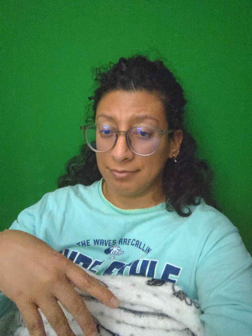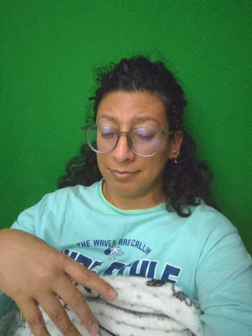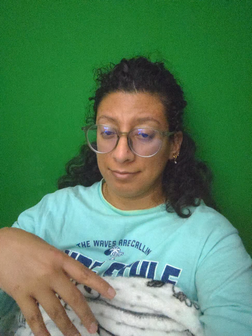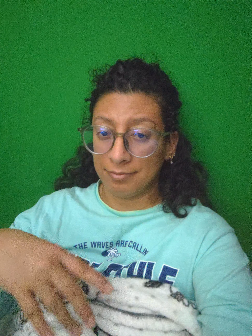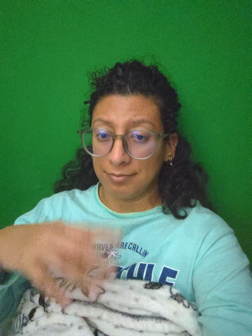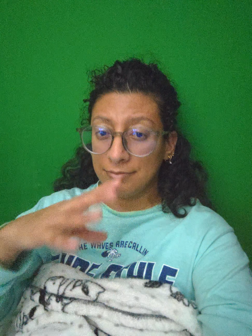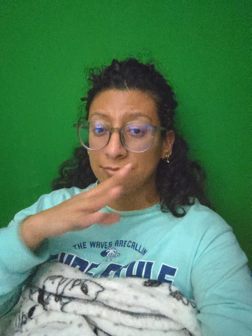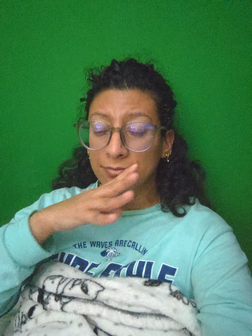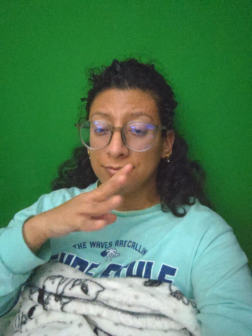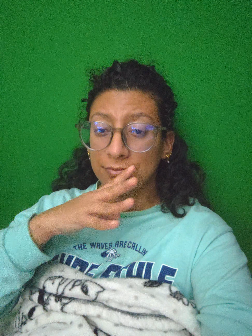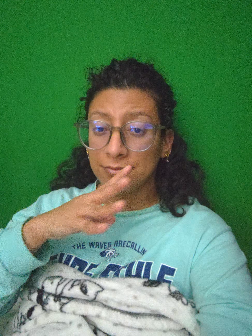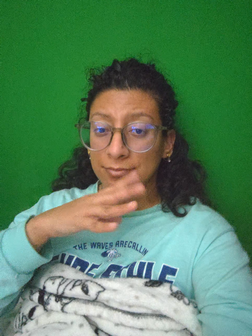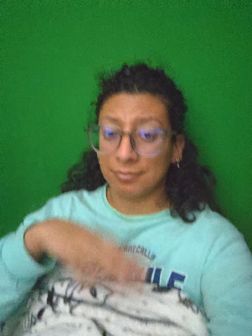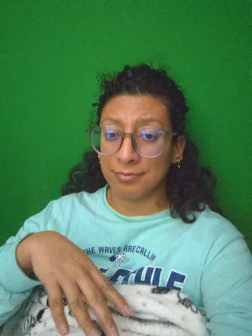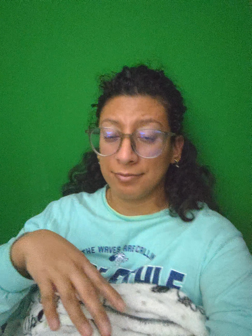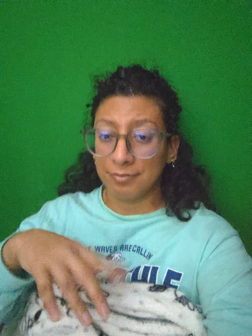talk